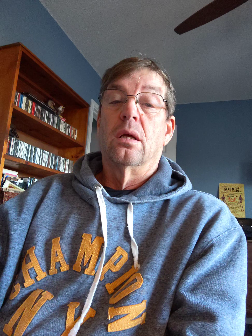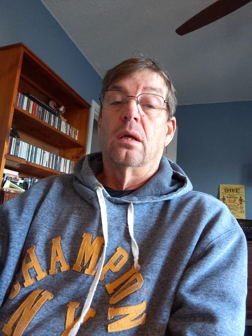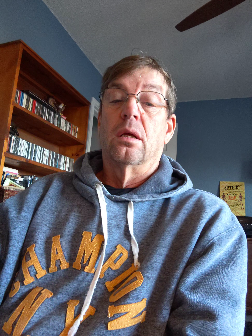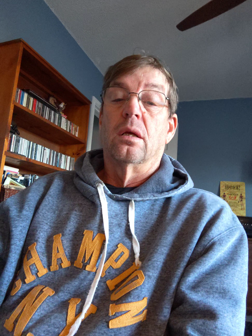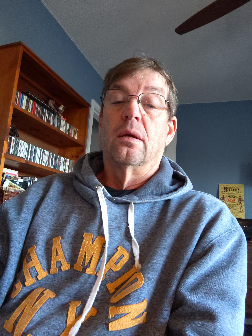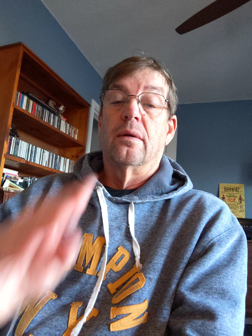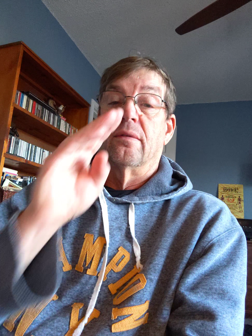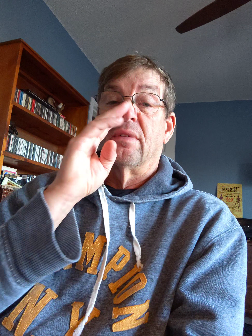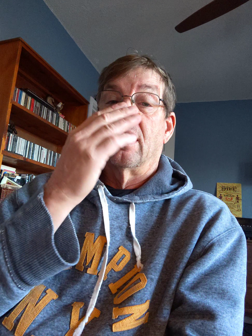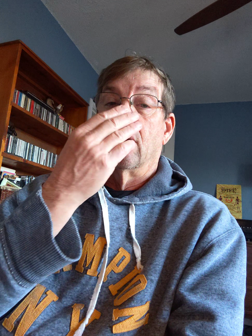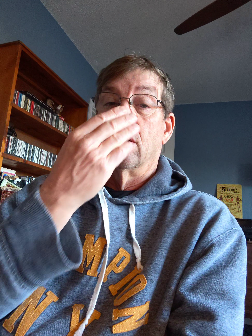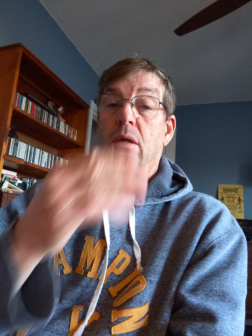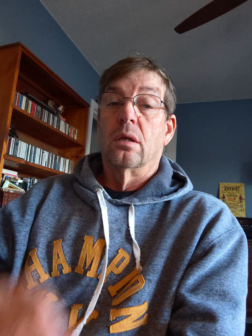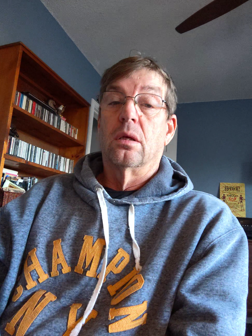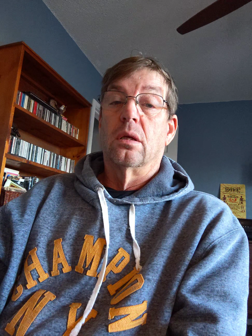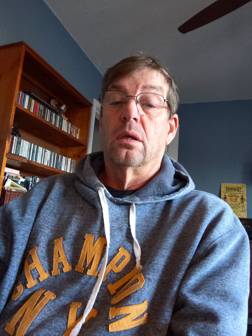flower